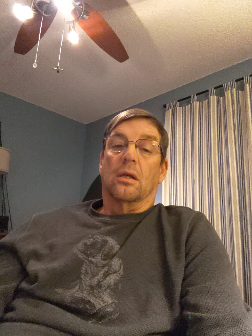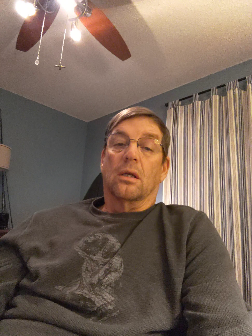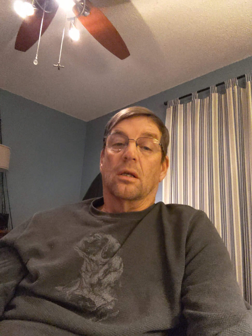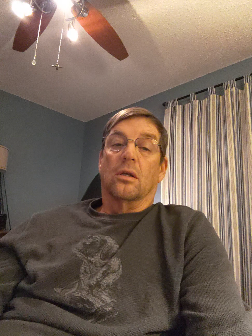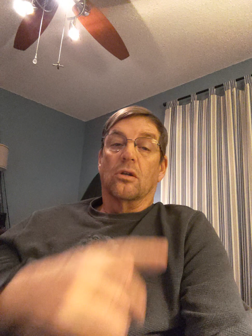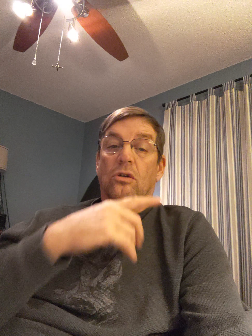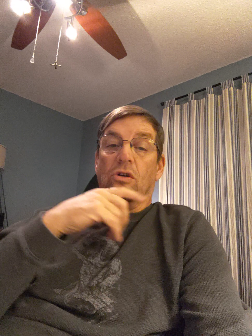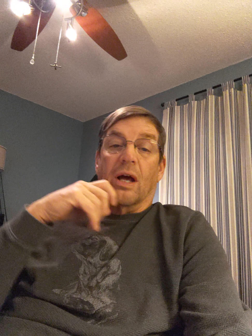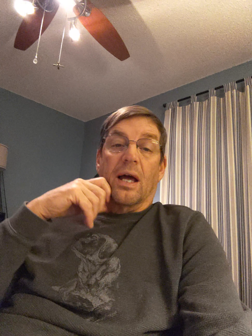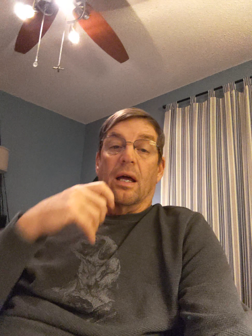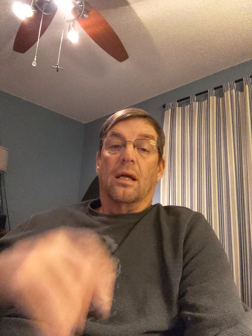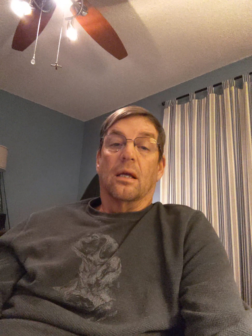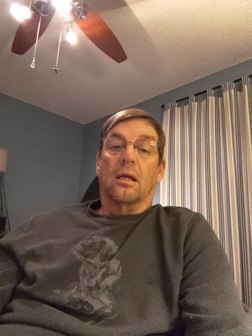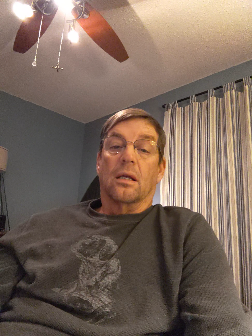dry